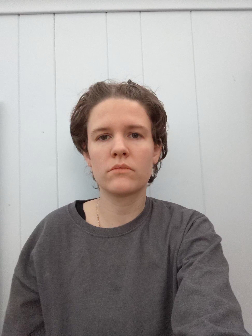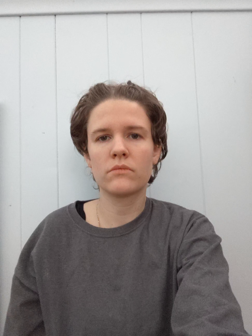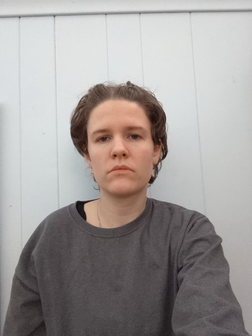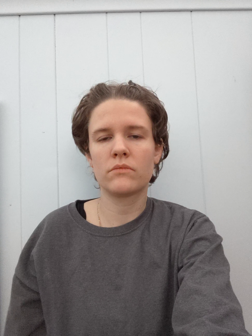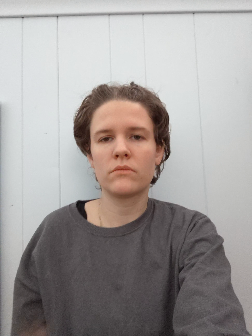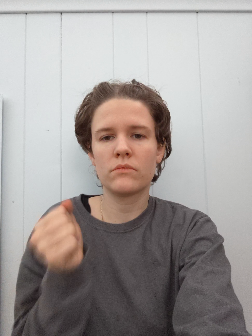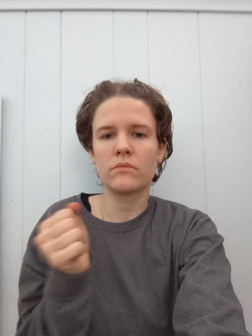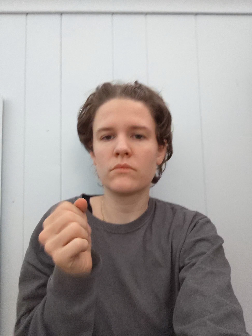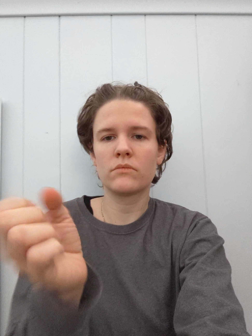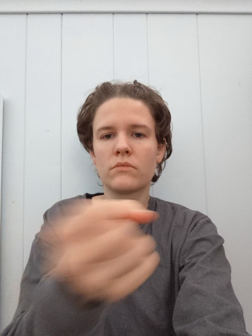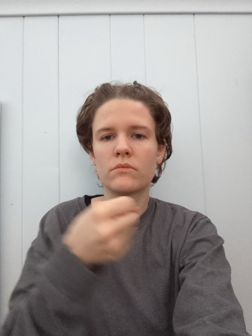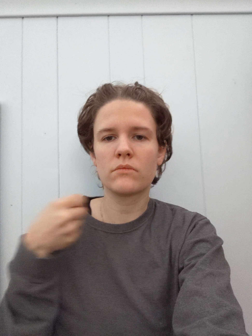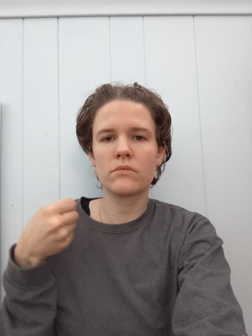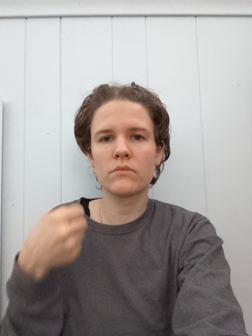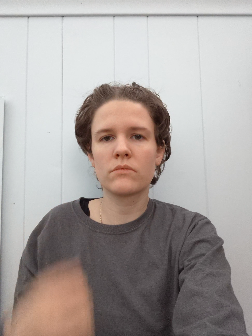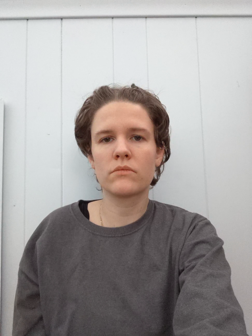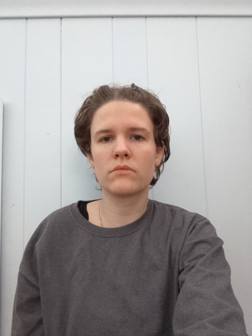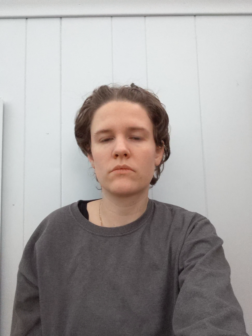refrigerator